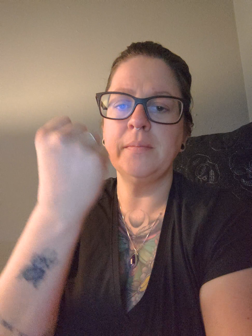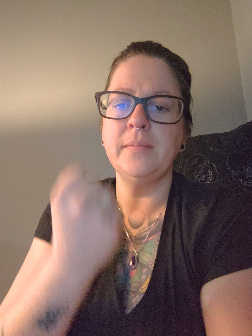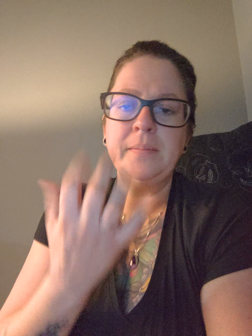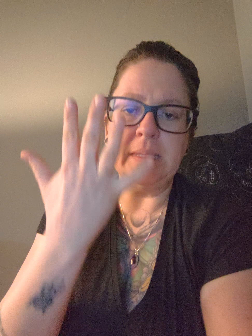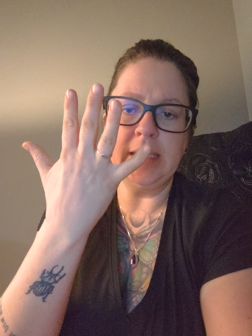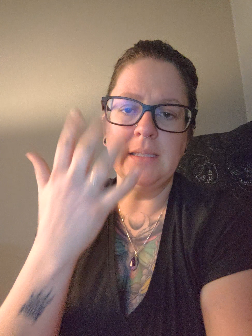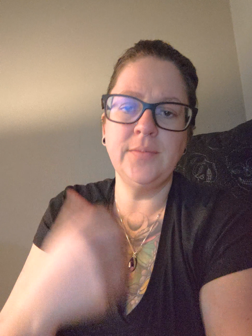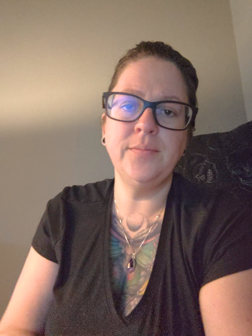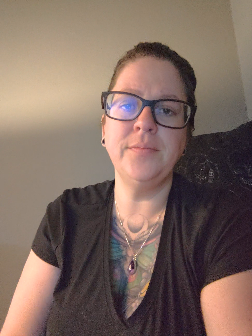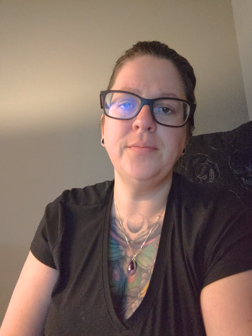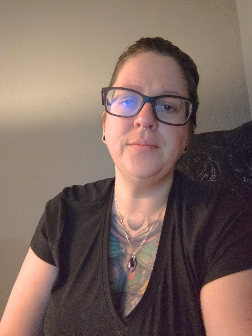mitten